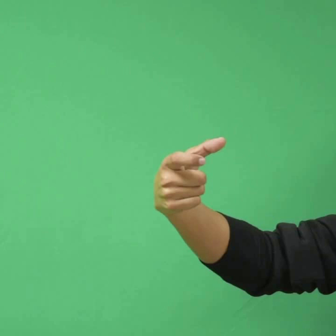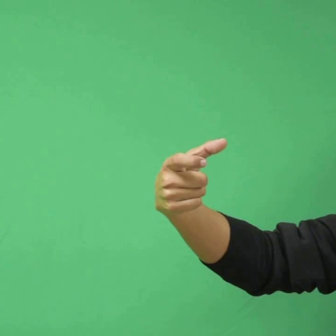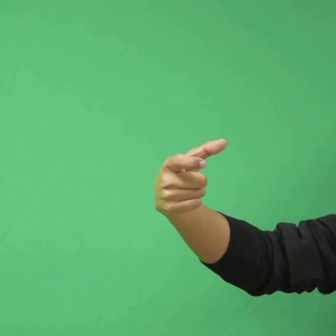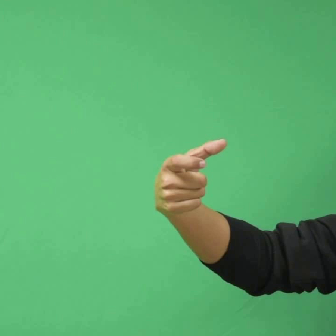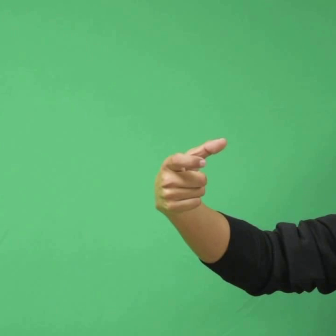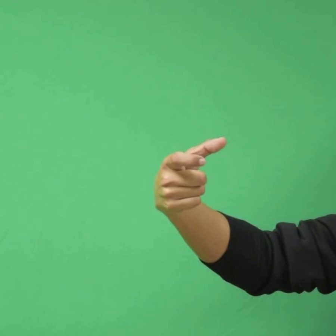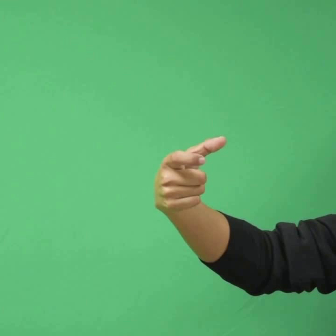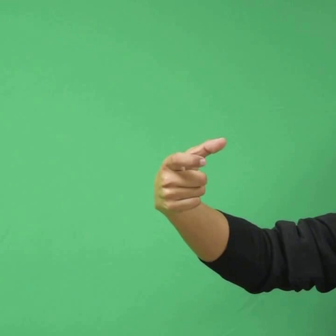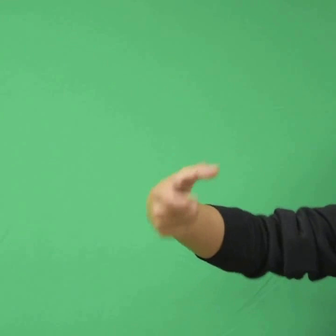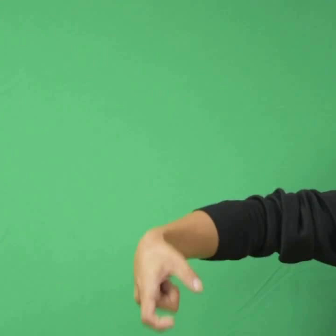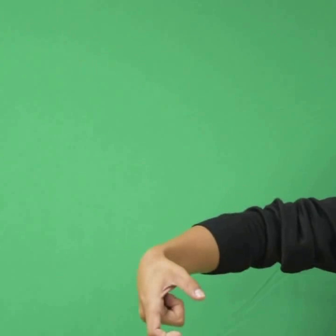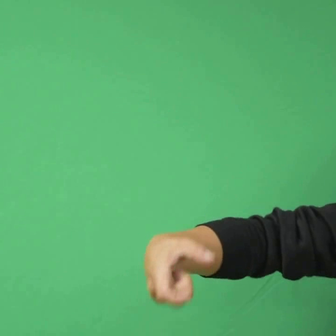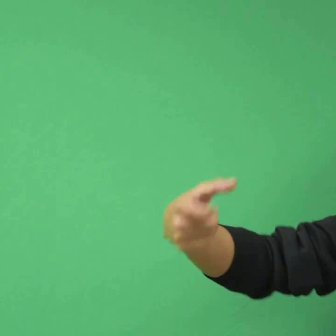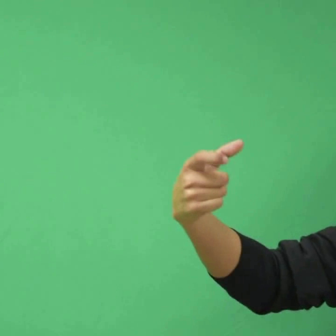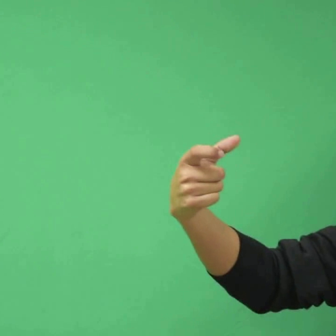Q